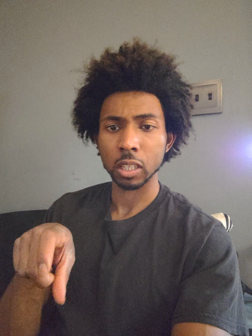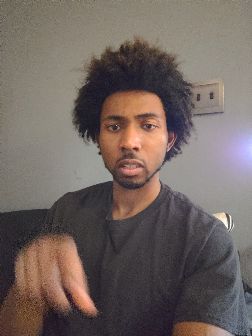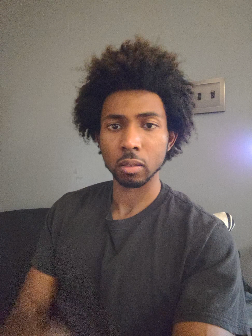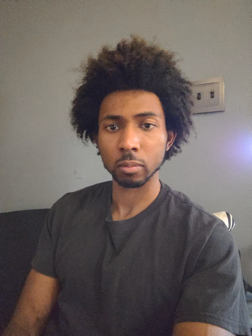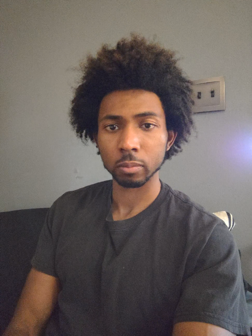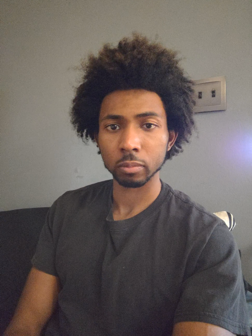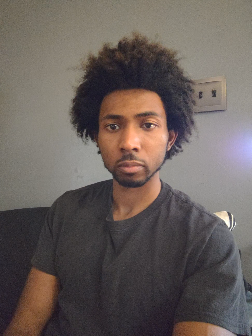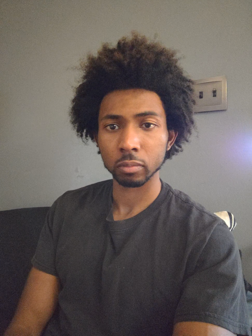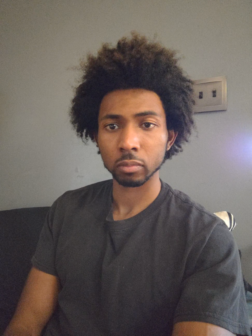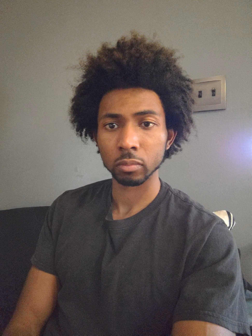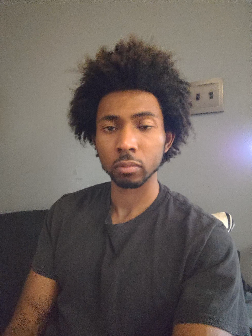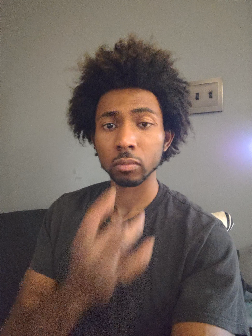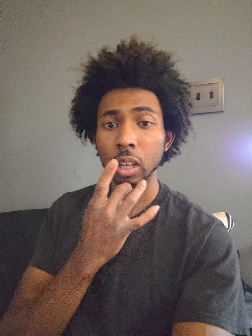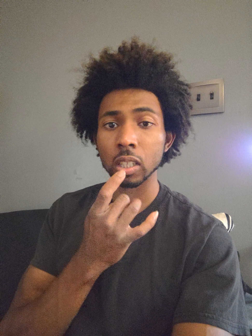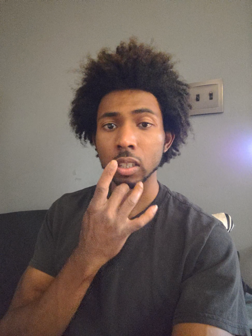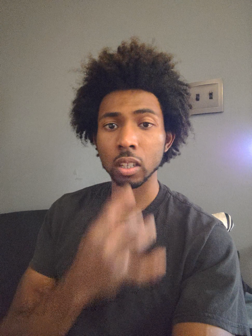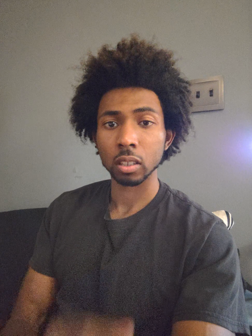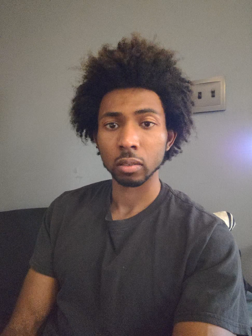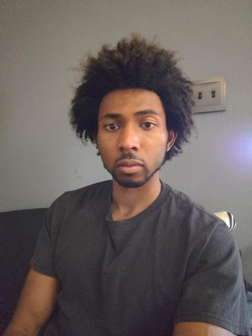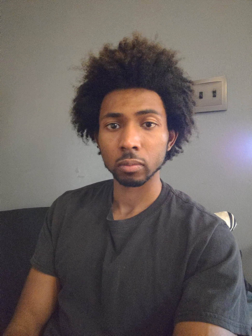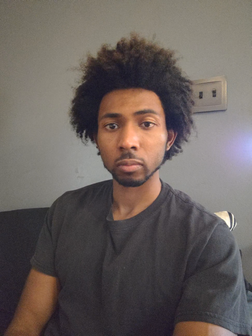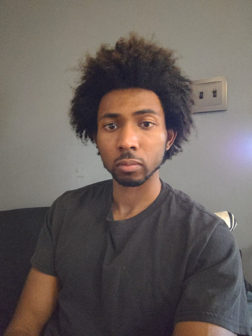light bulb